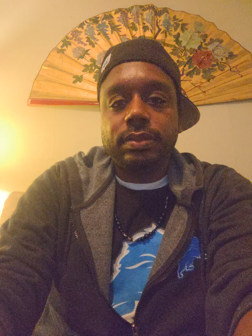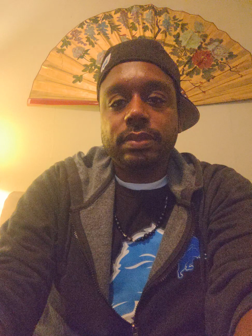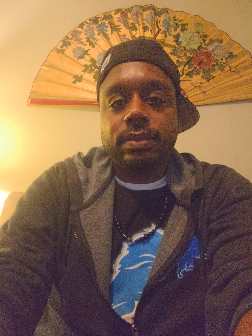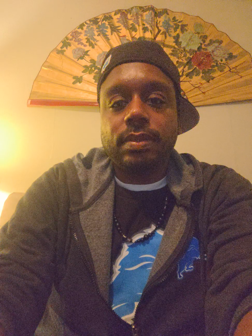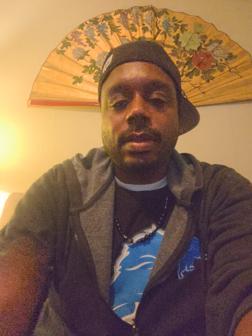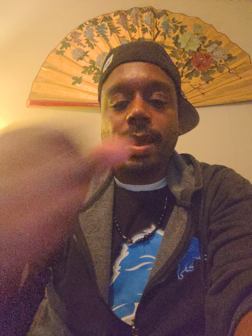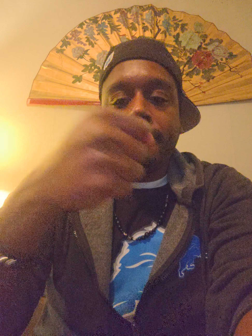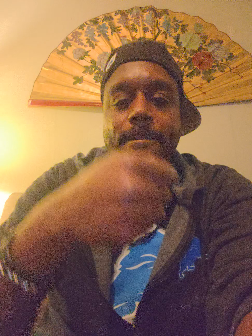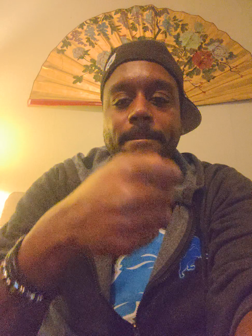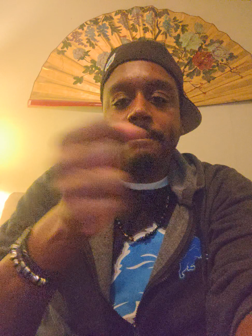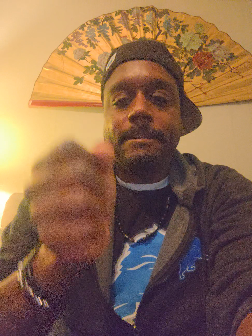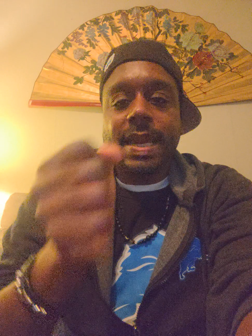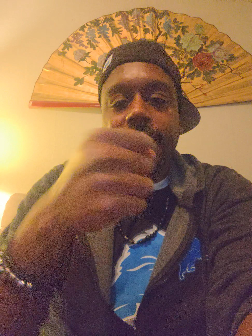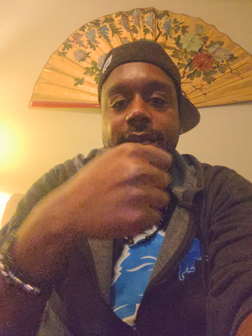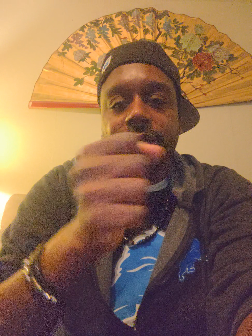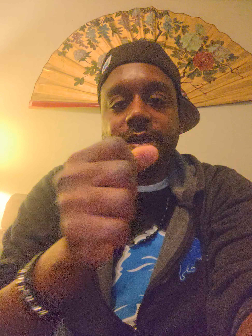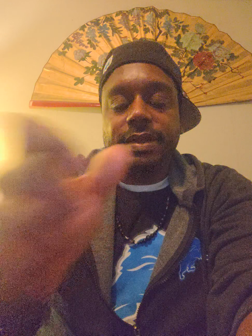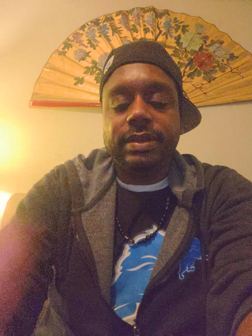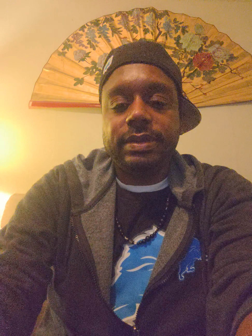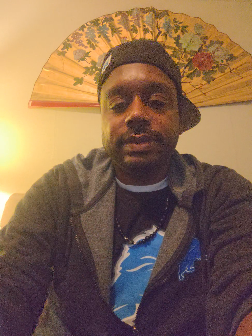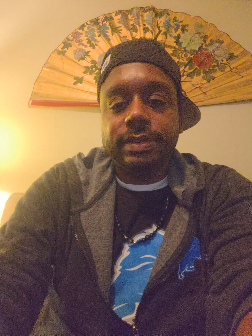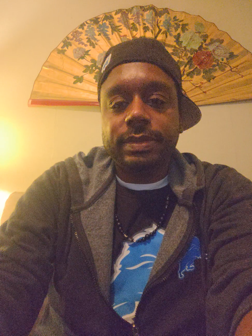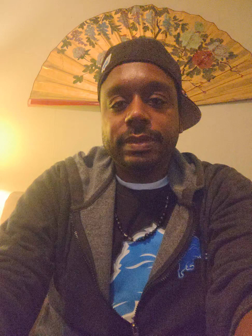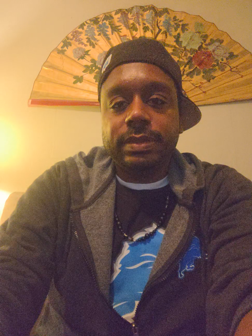make